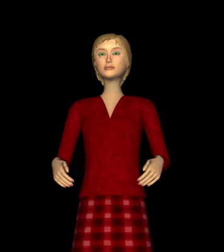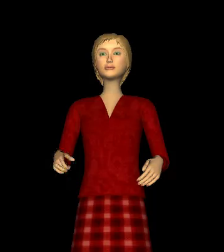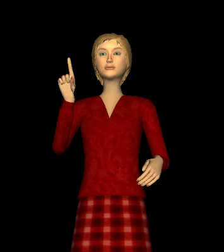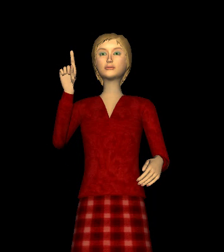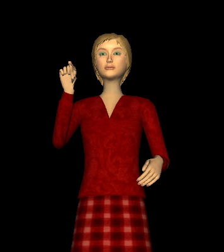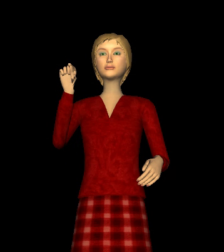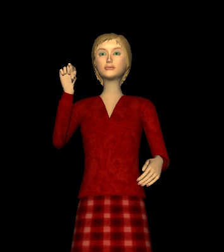20